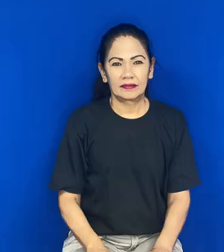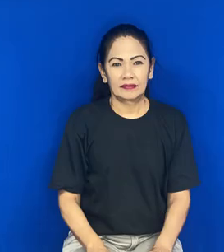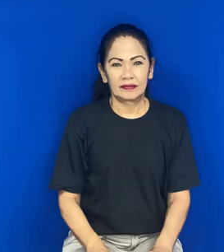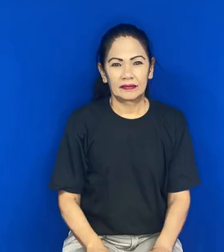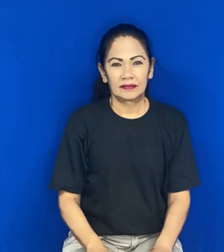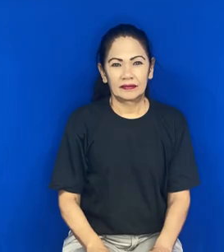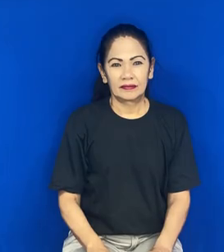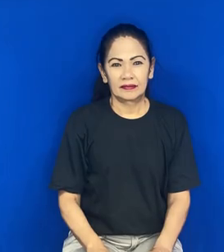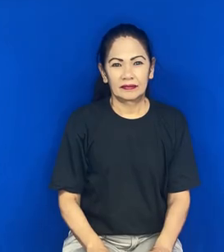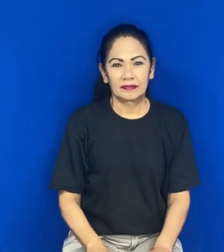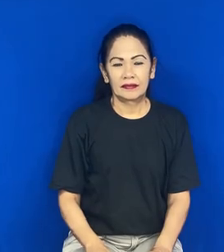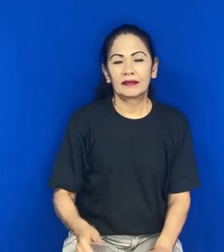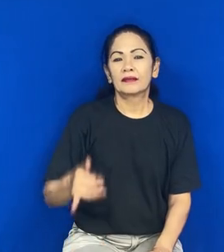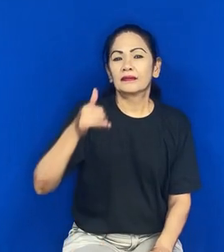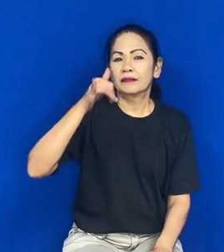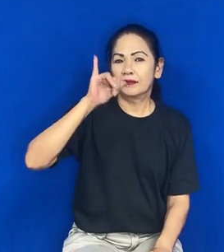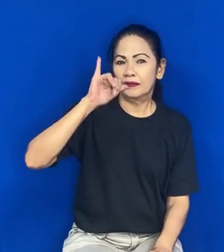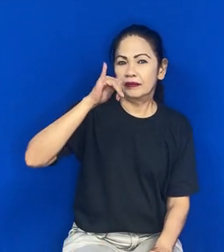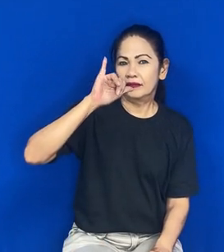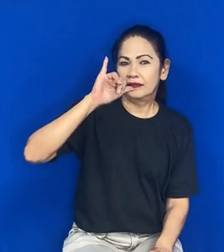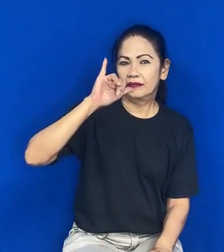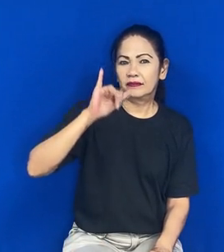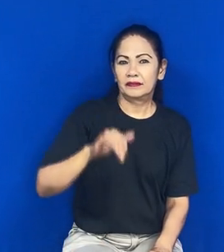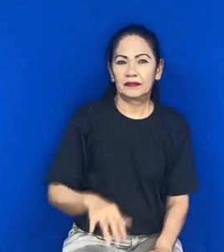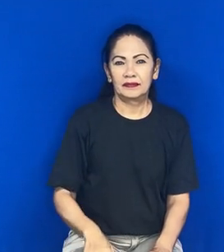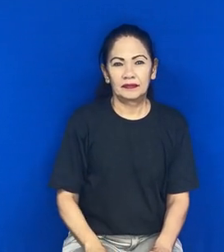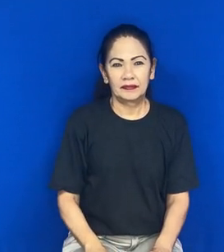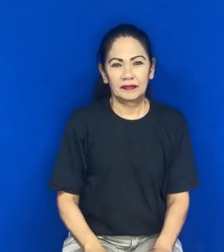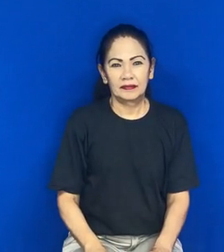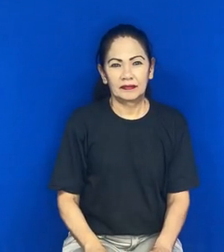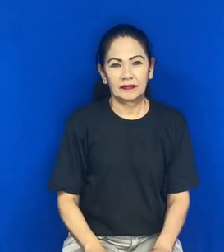beer